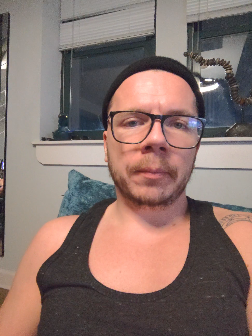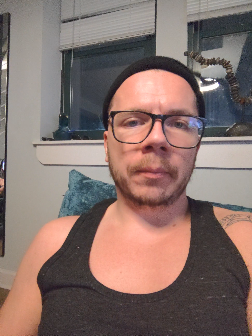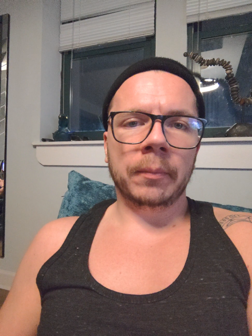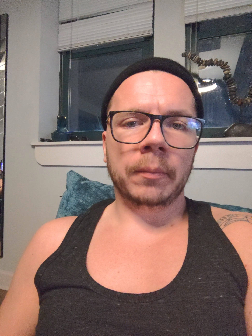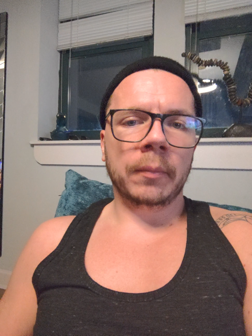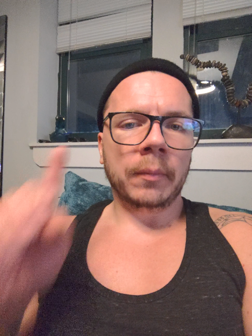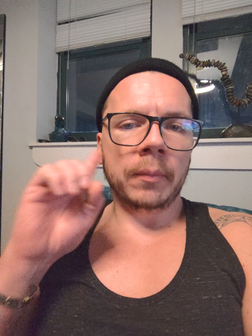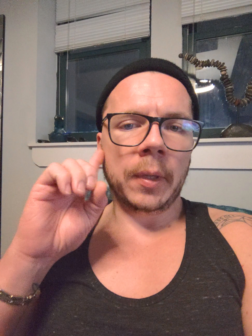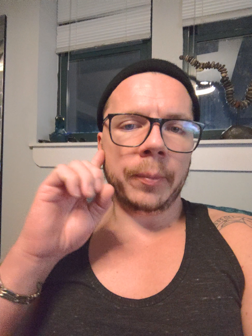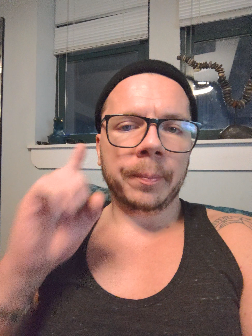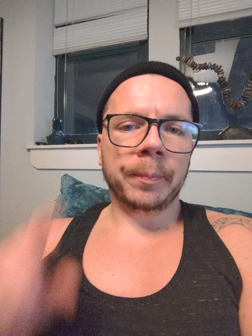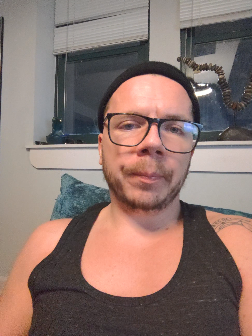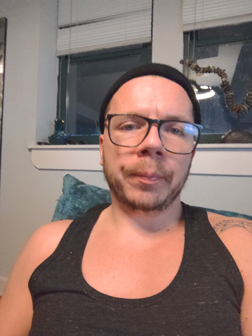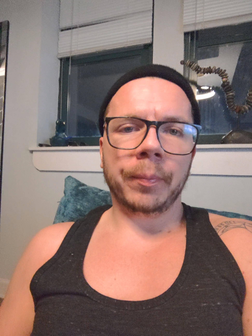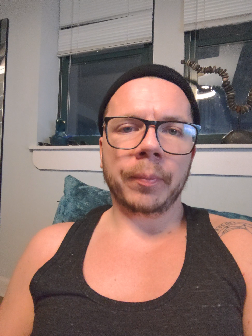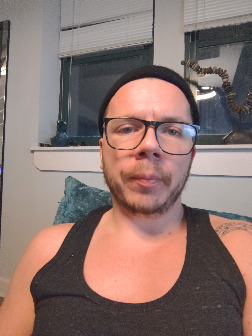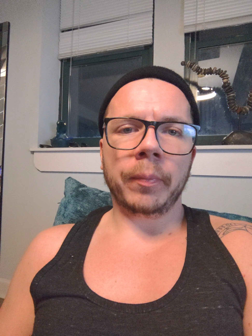ear